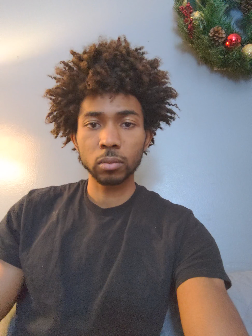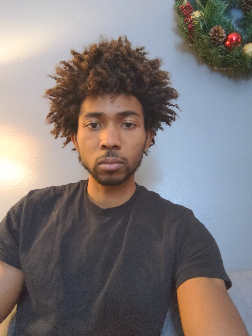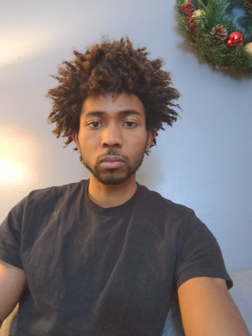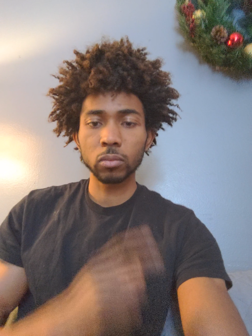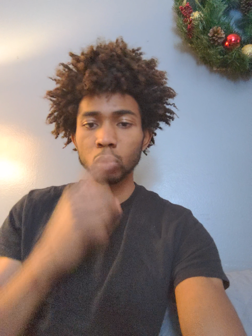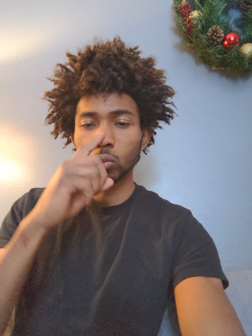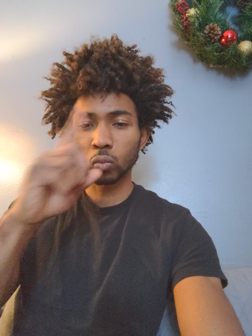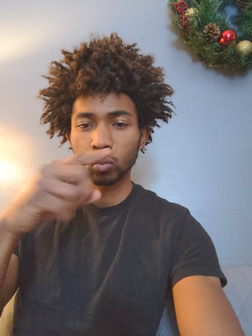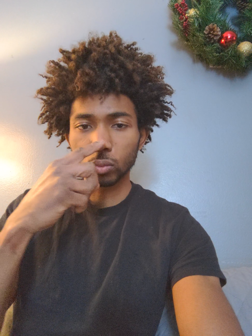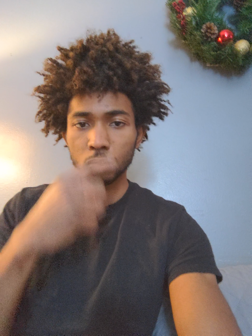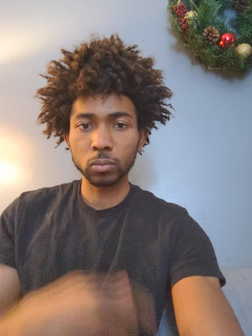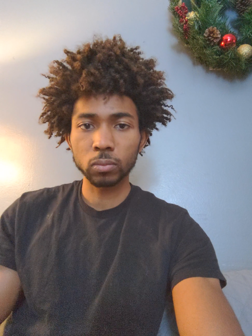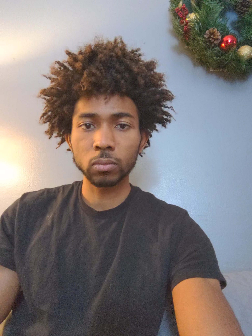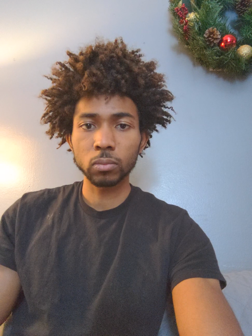noisy